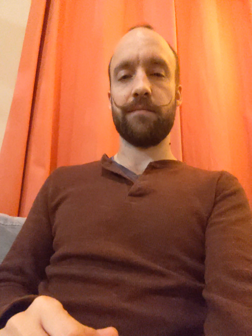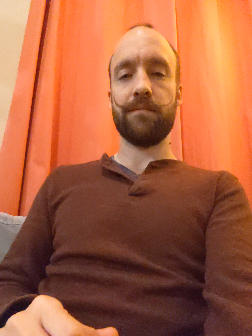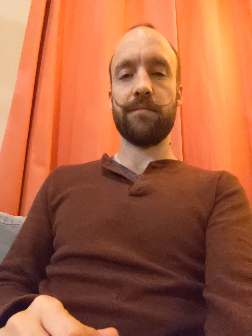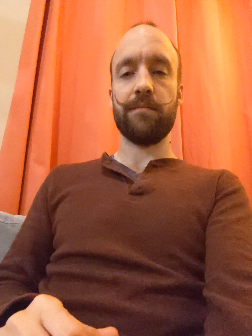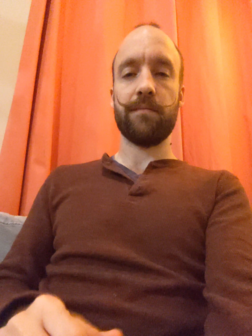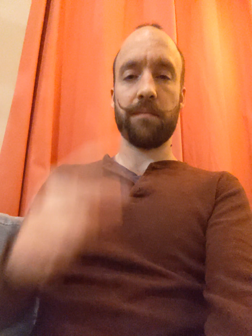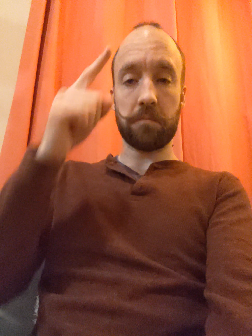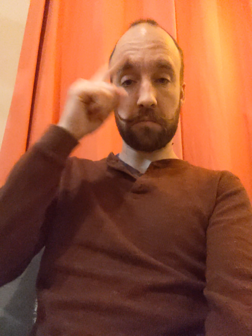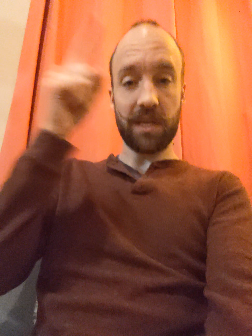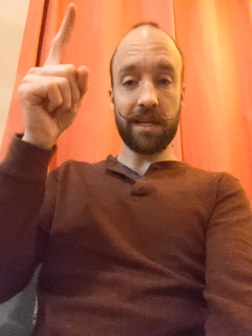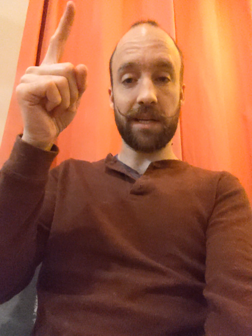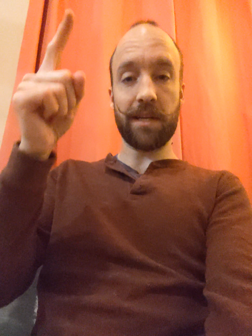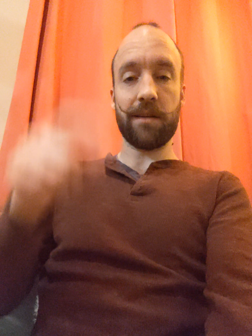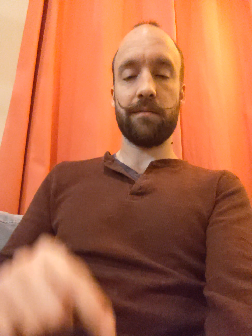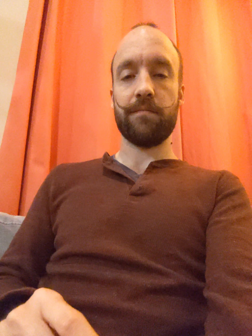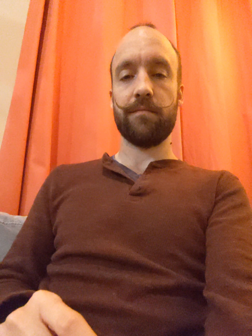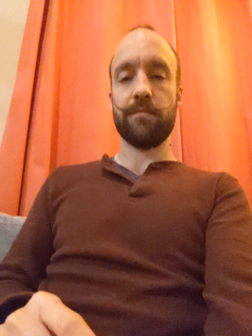penny